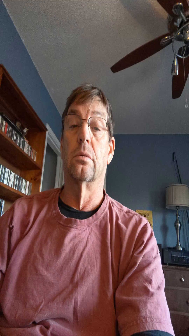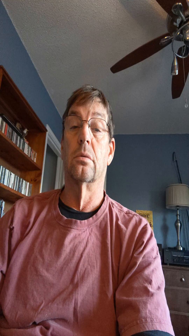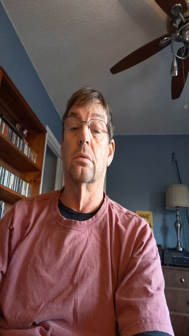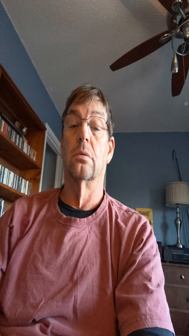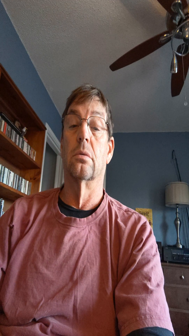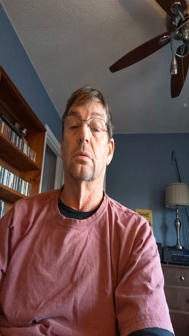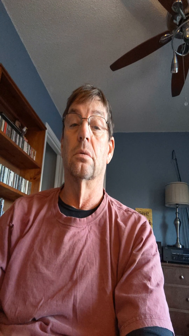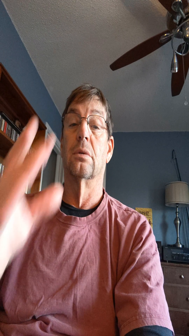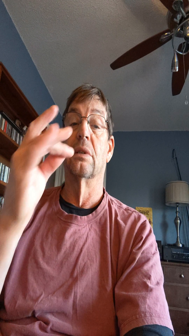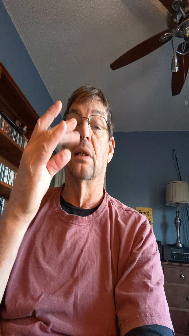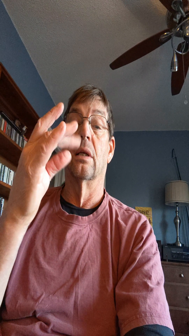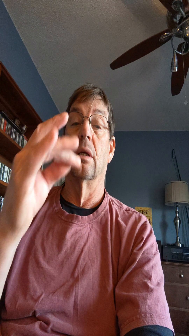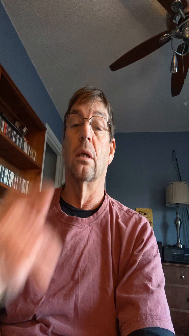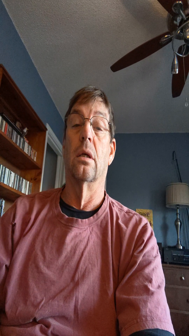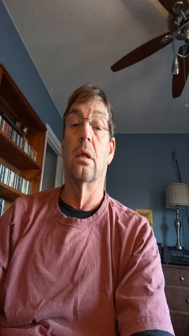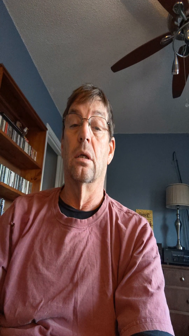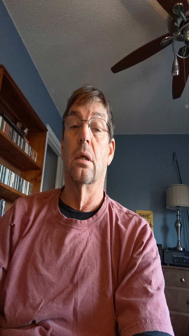sticky